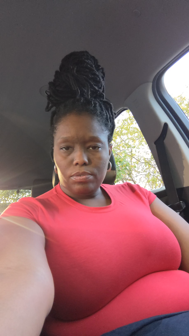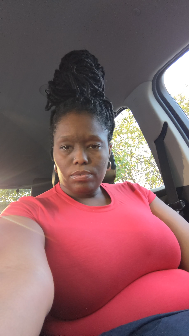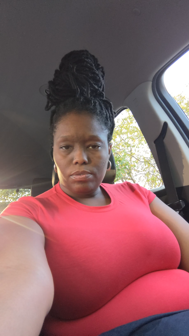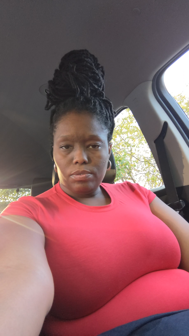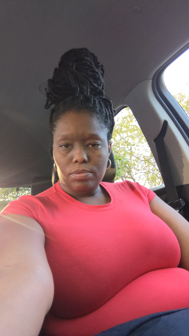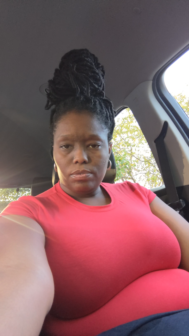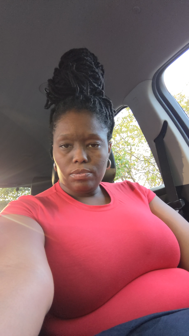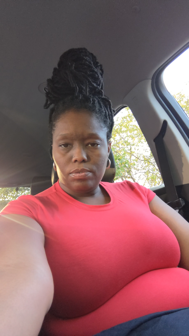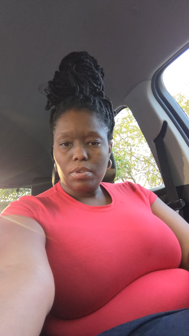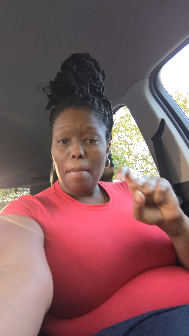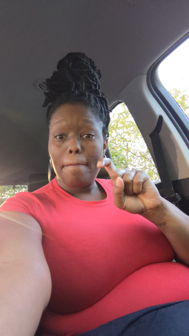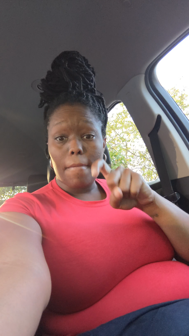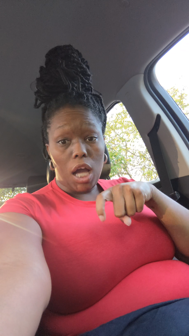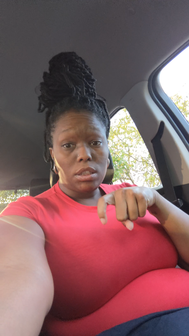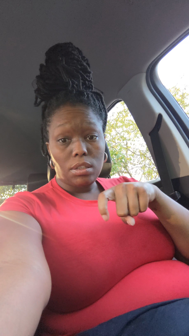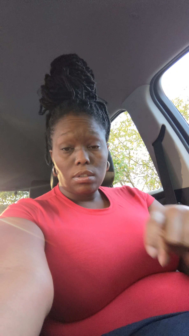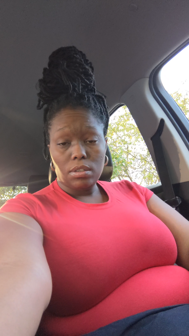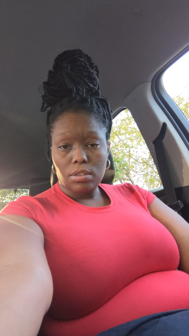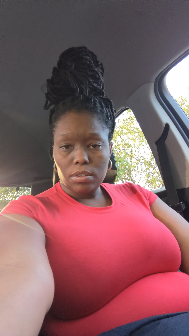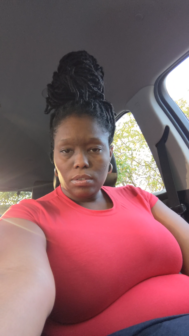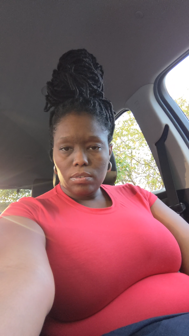must